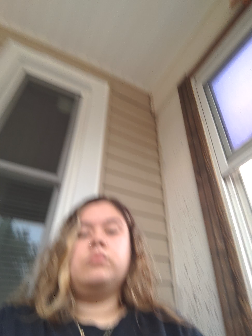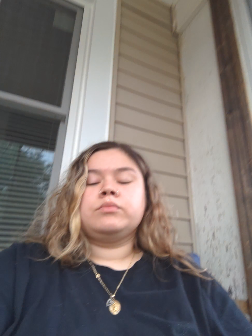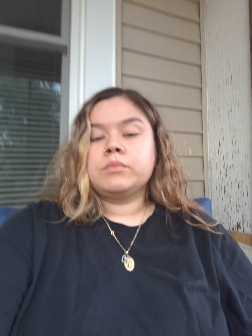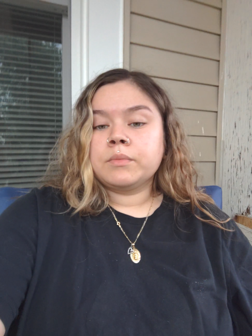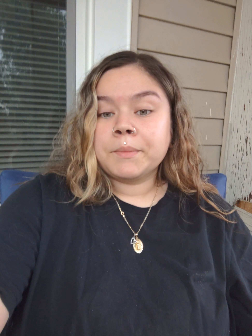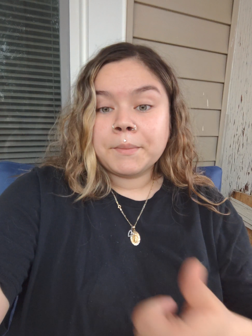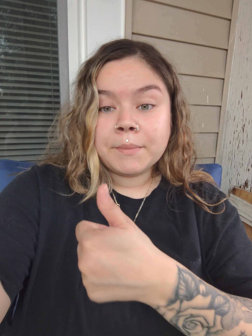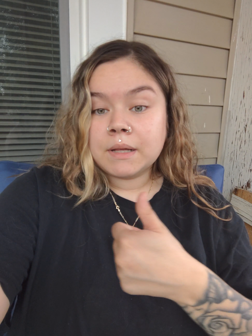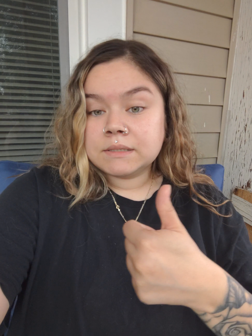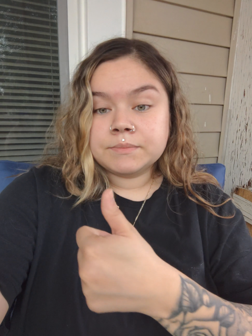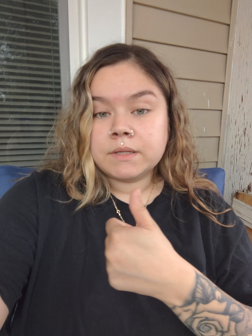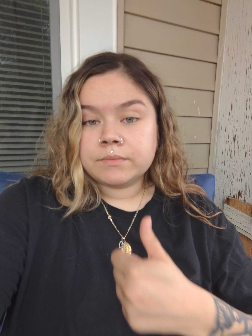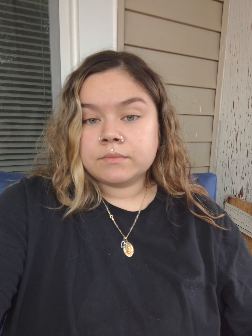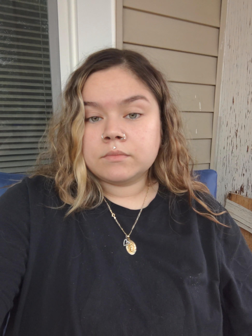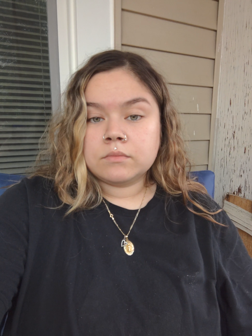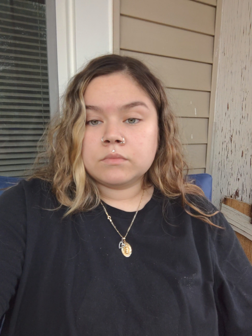basement